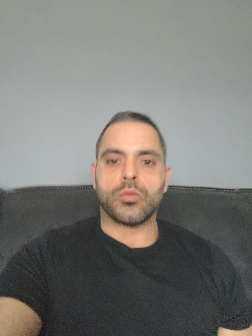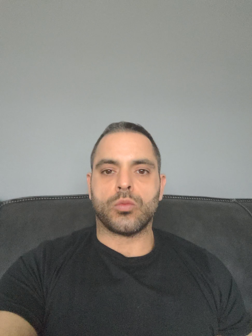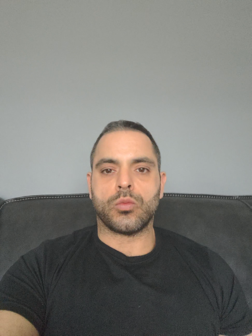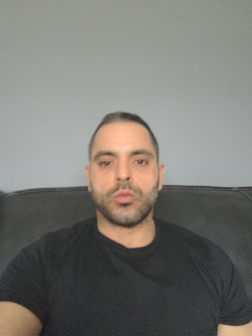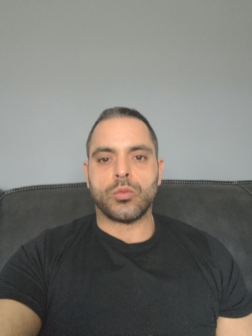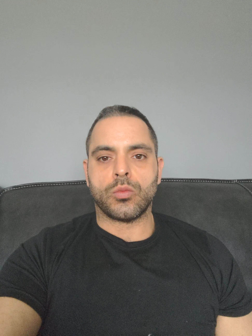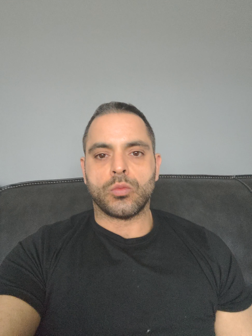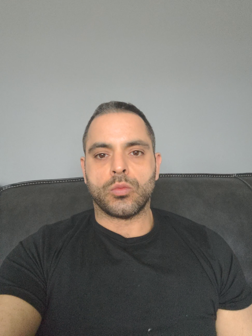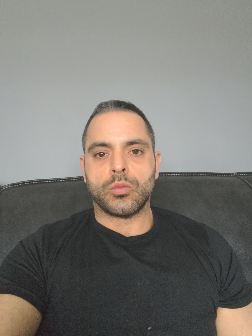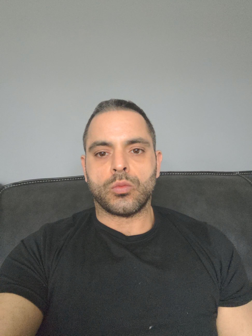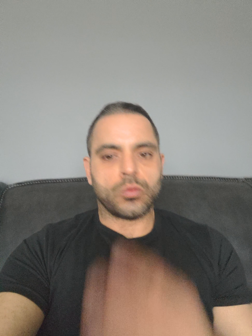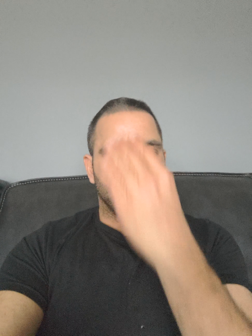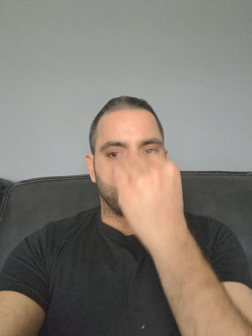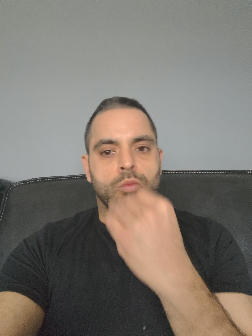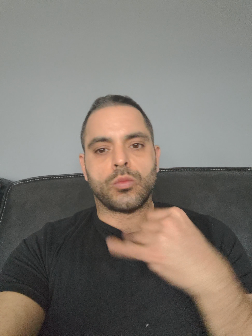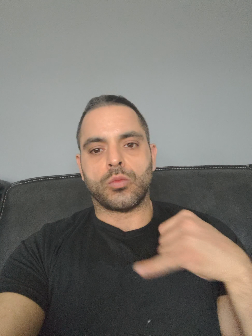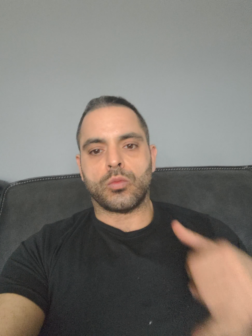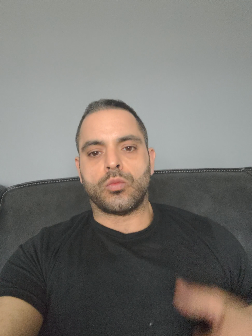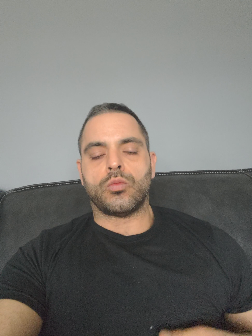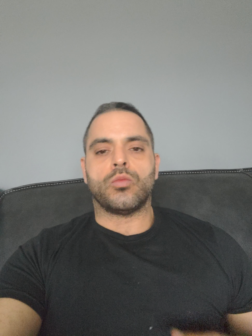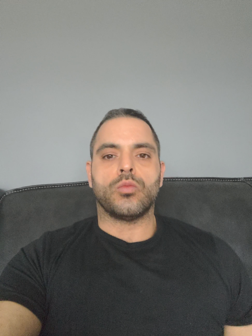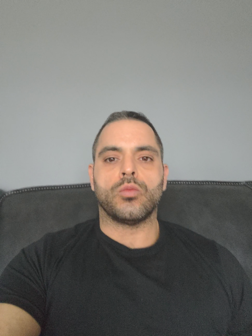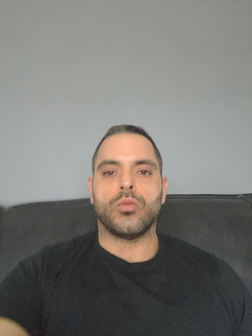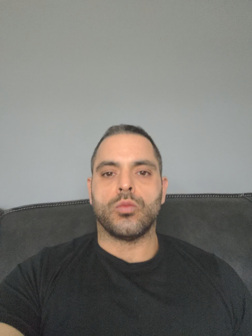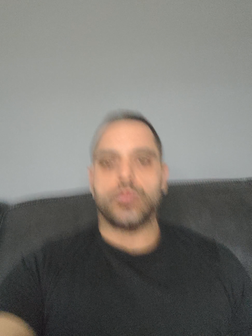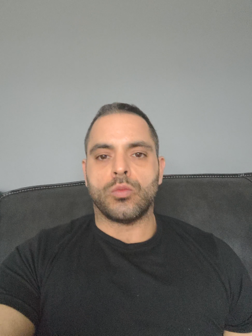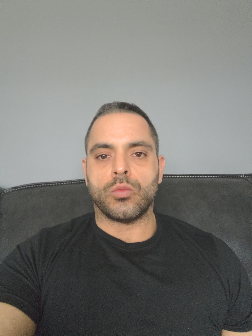pajamas